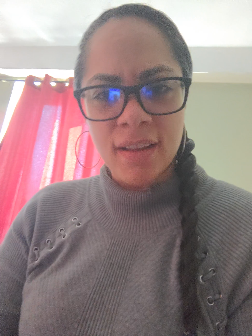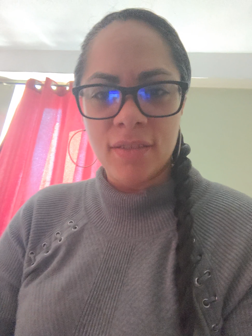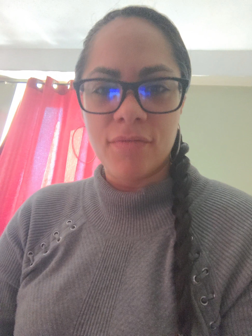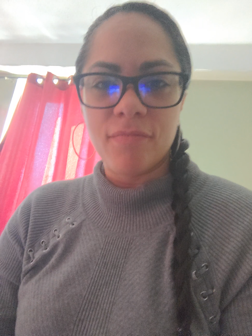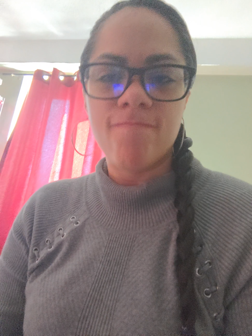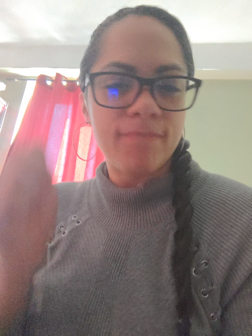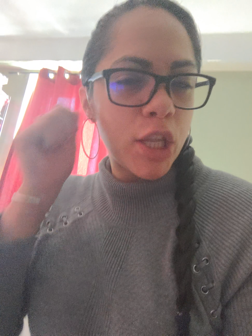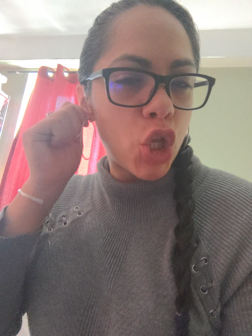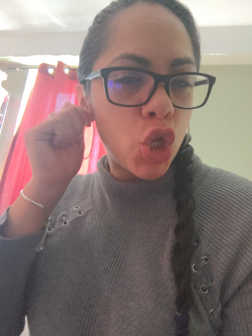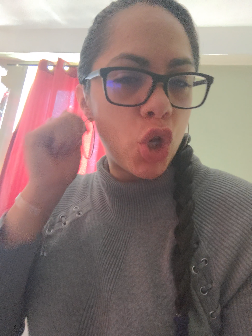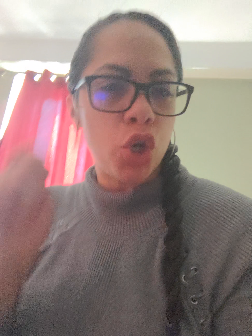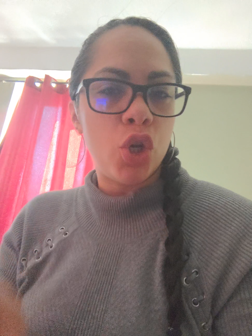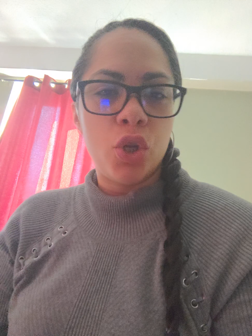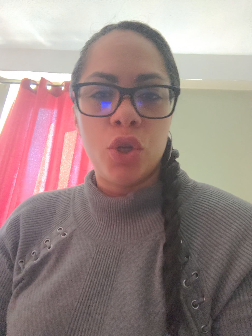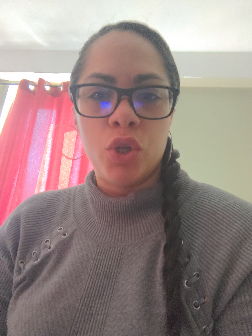ear